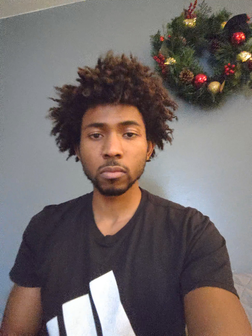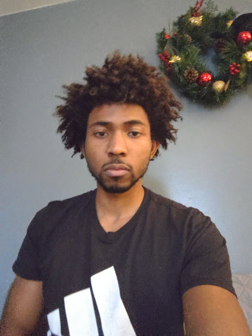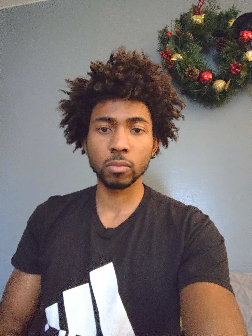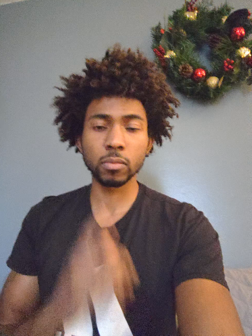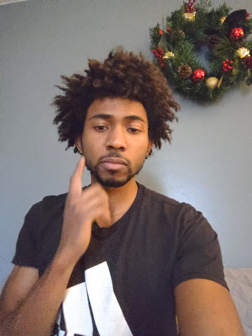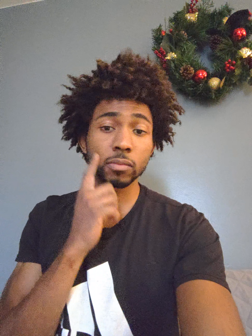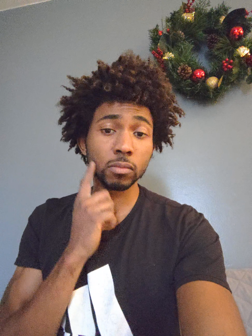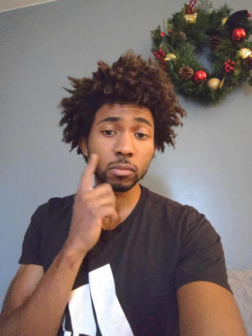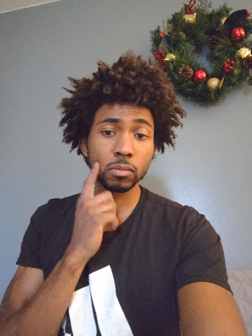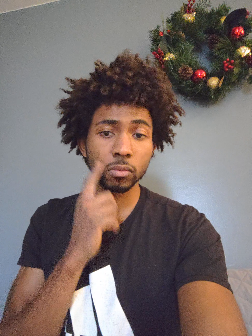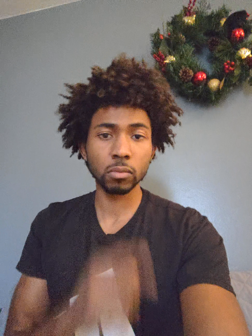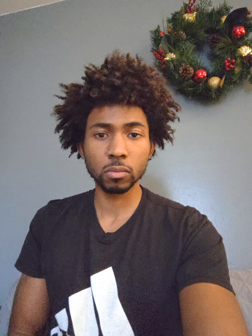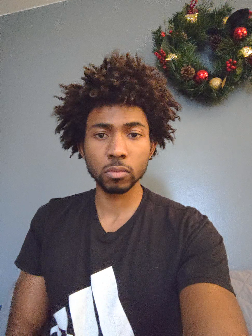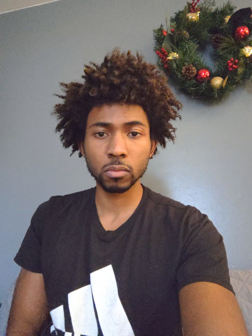cheek